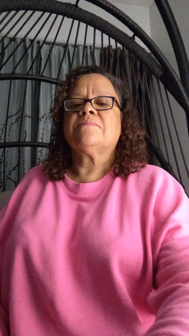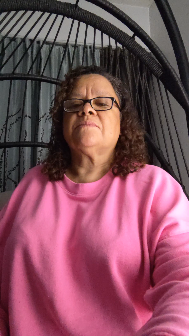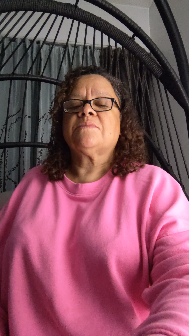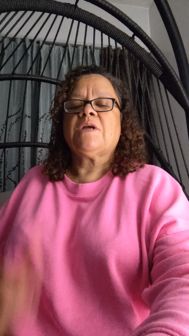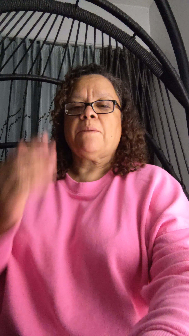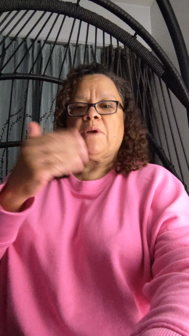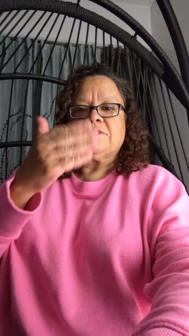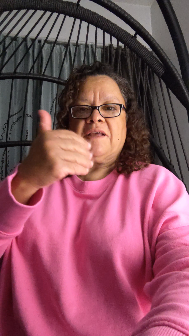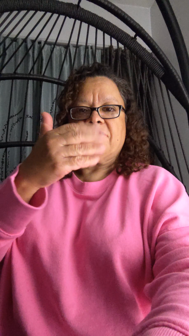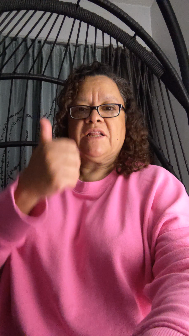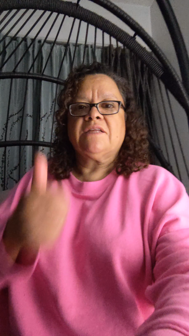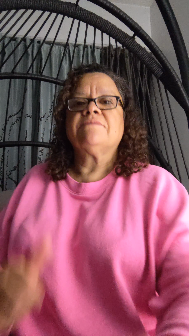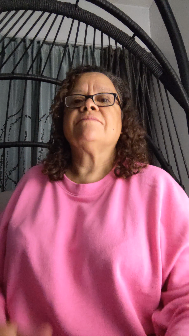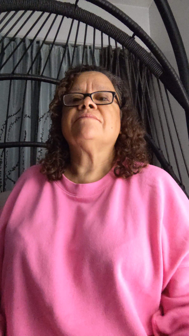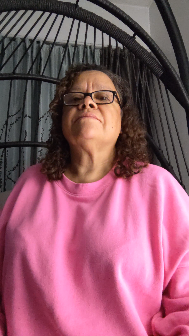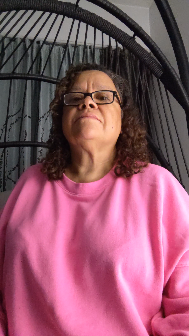butterfly